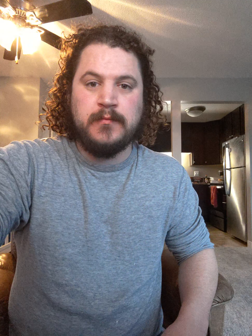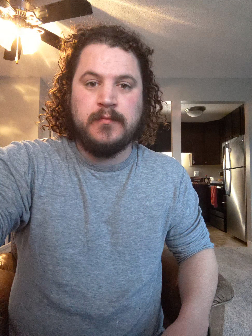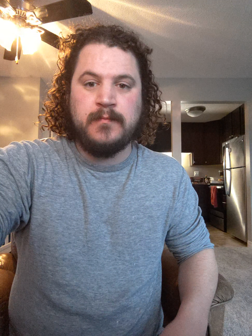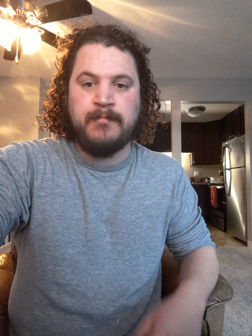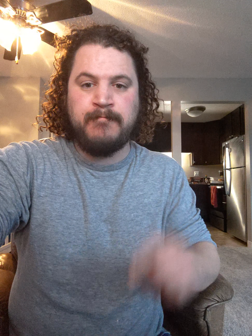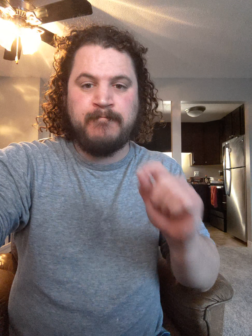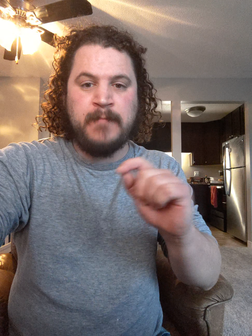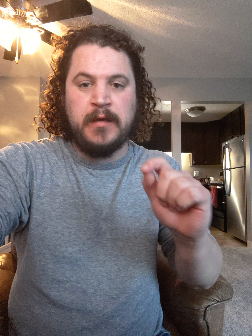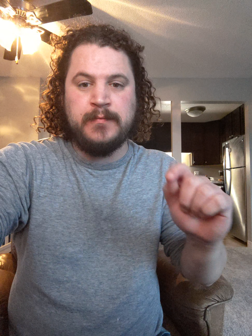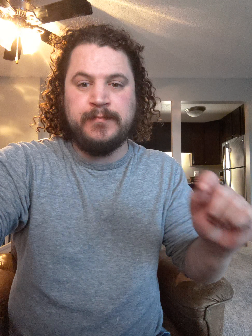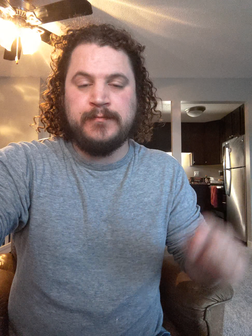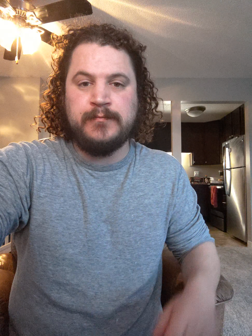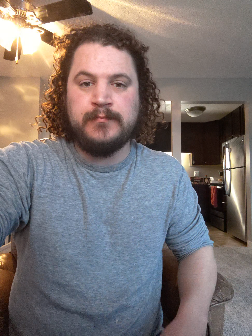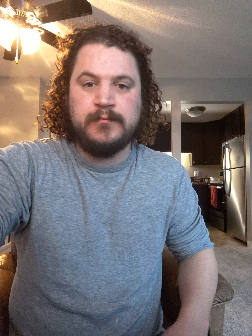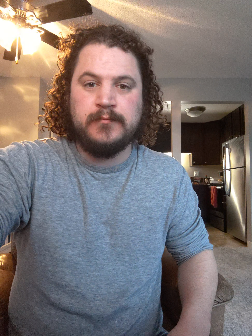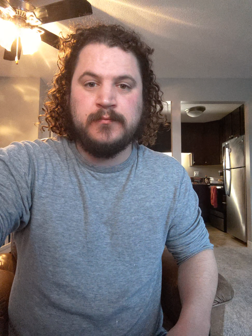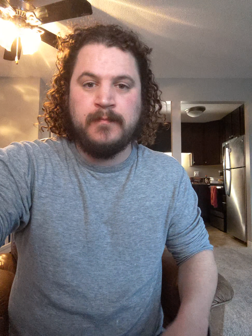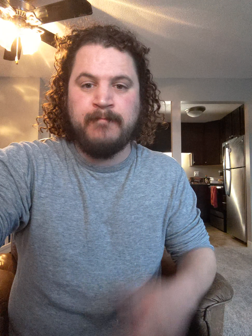pen